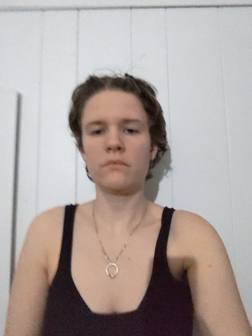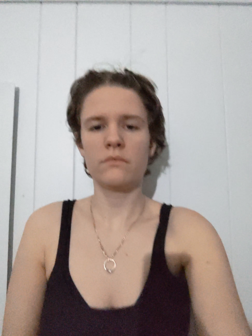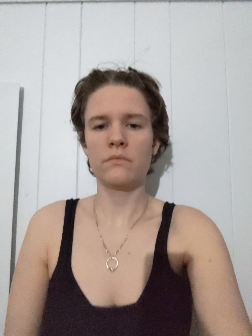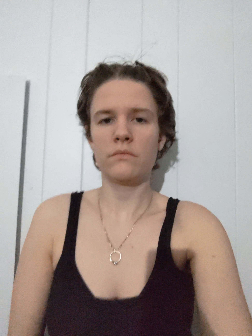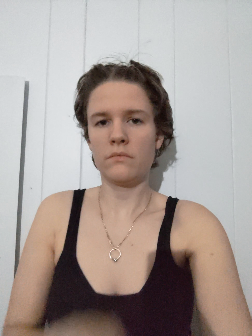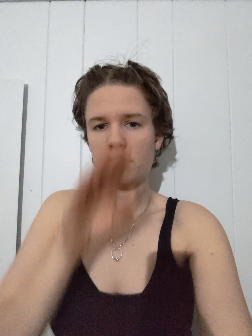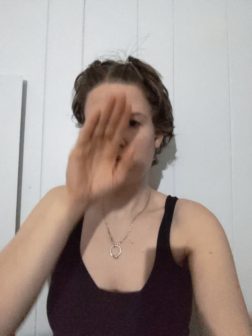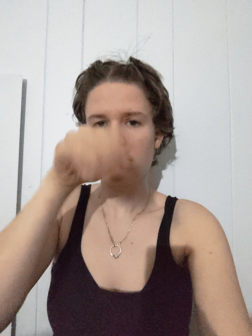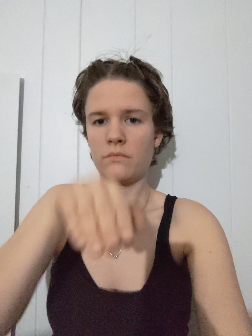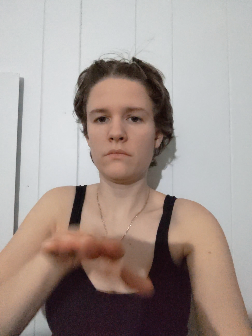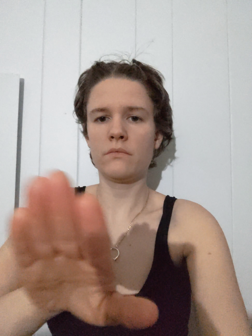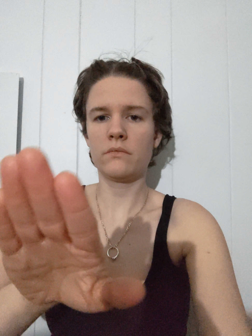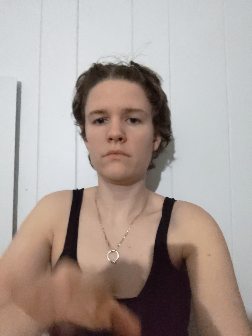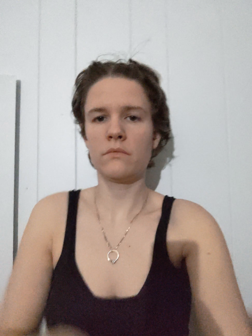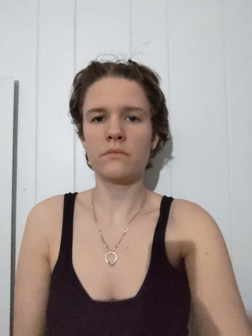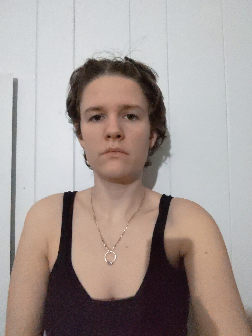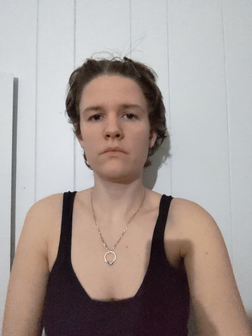elephant